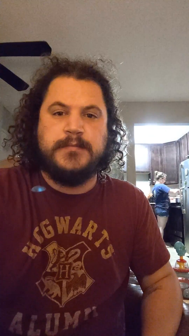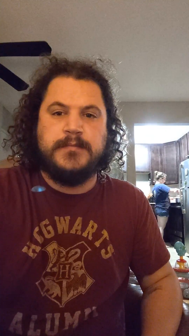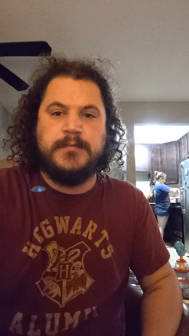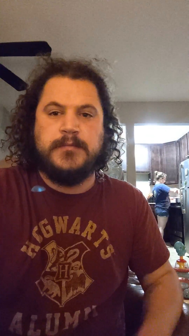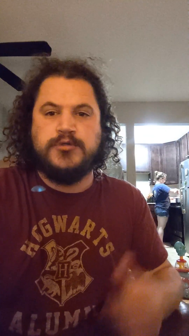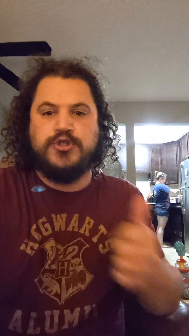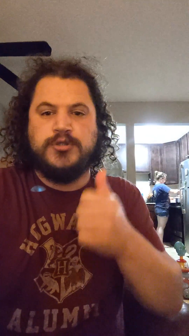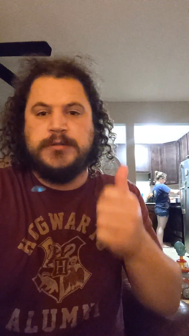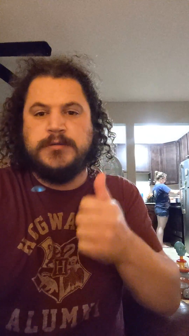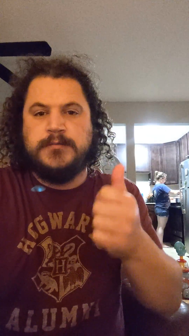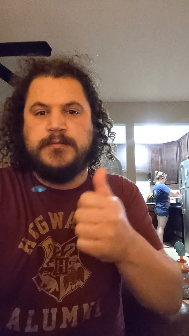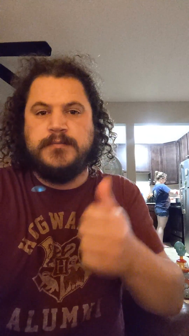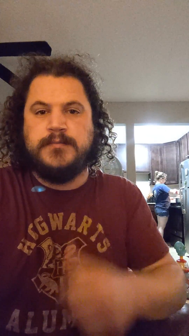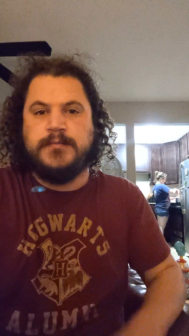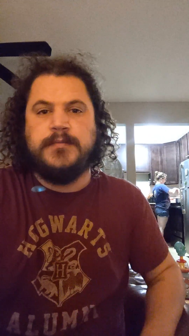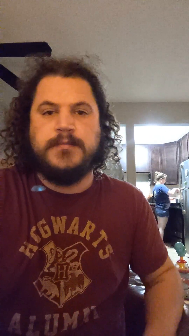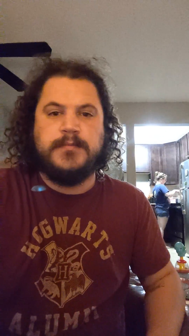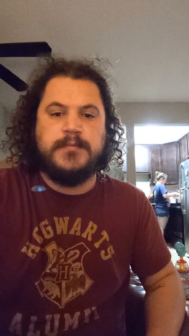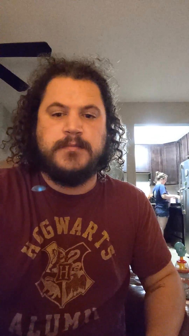chase